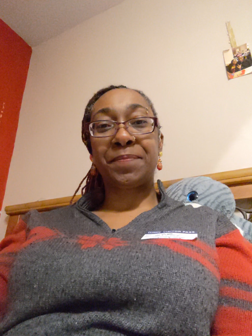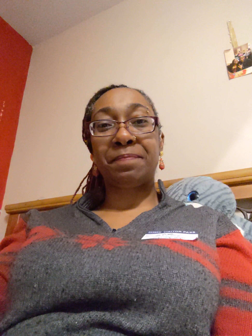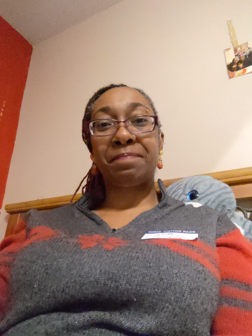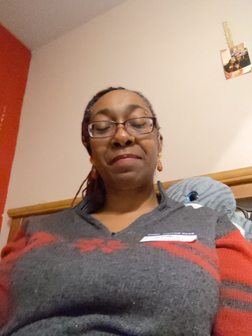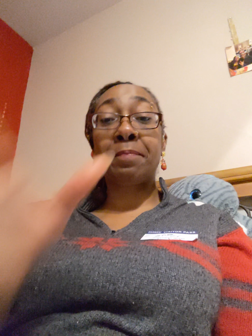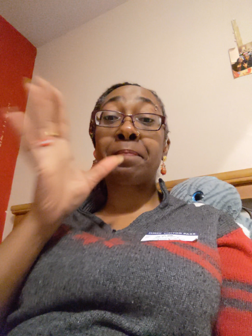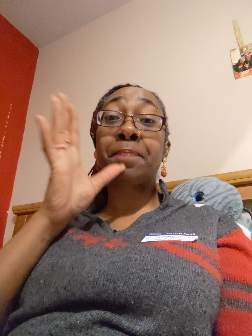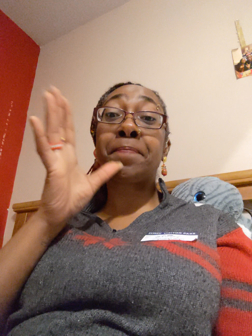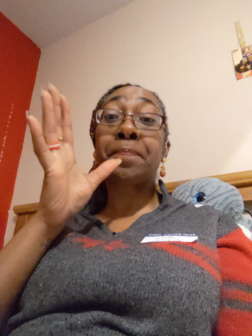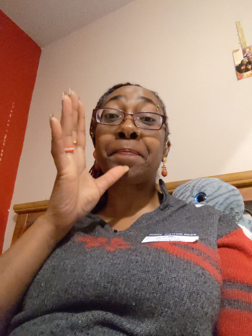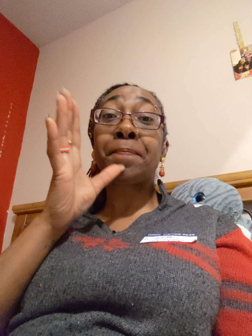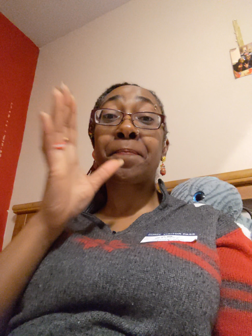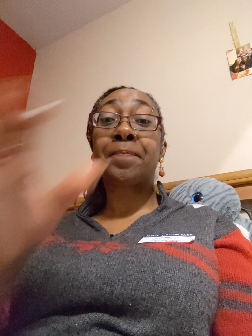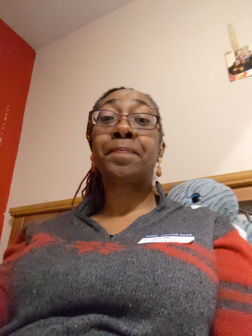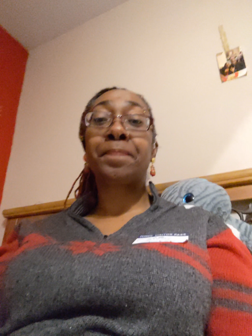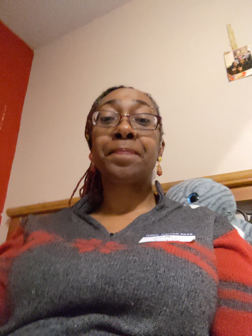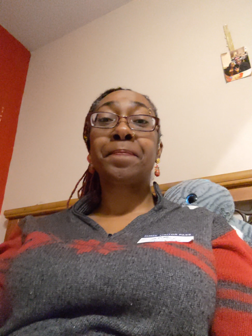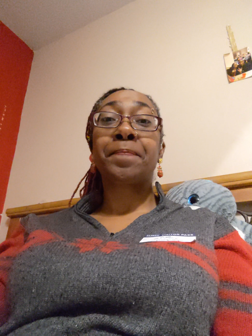mom